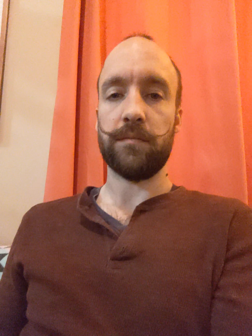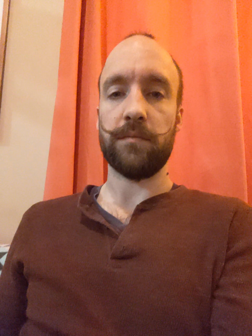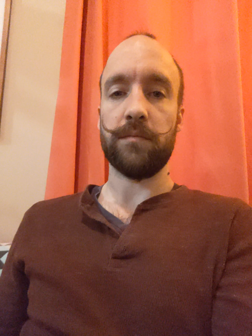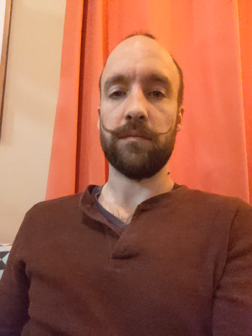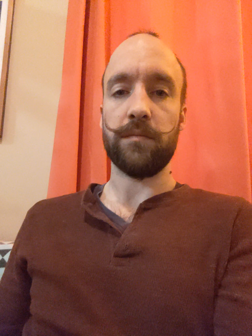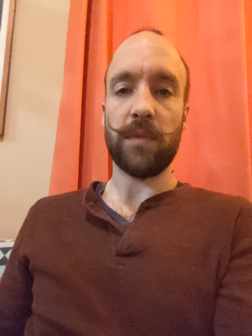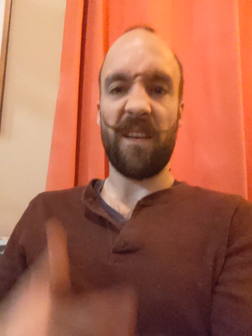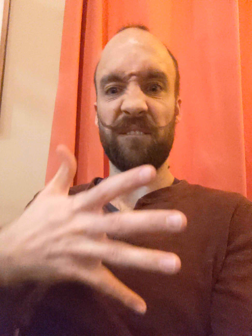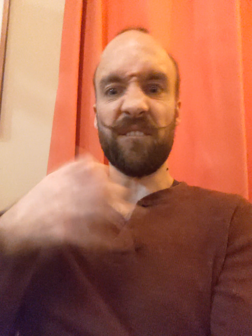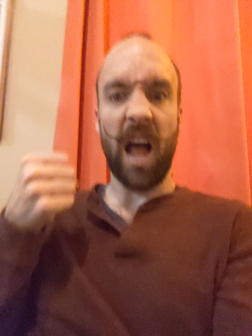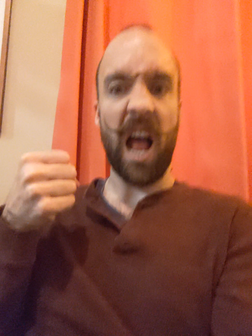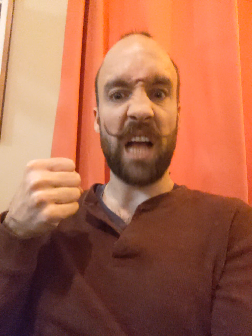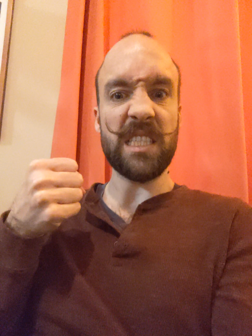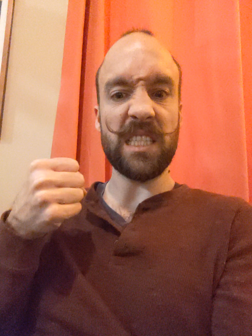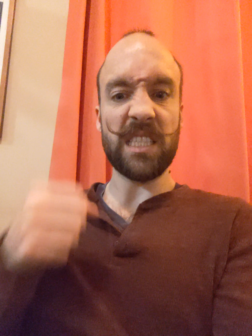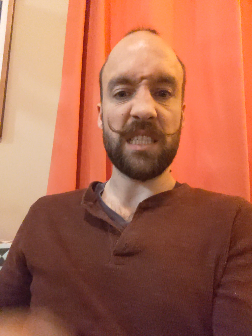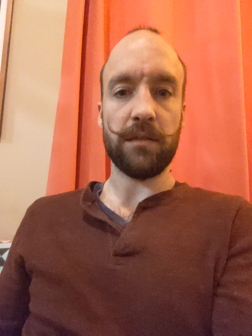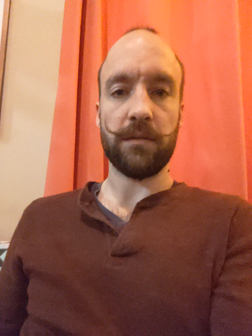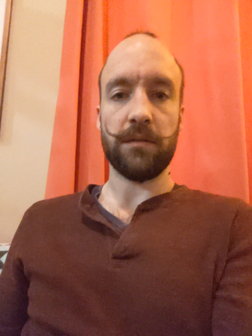fast